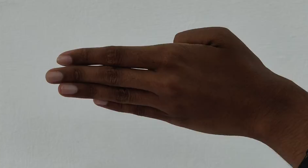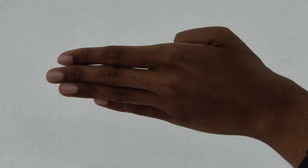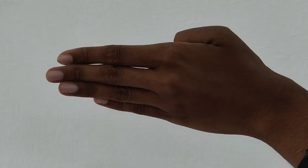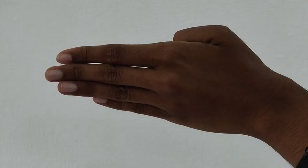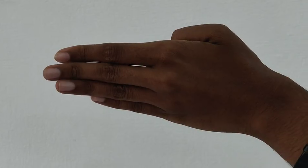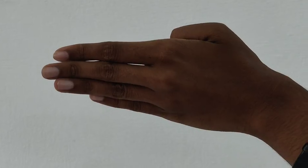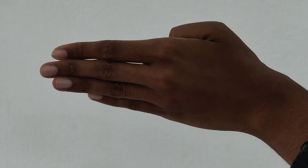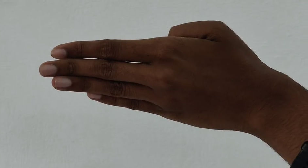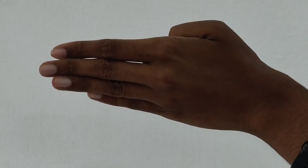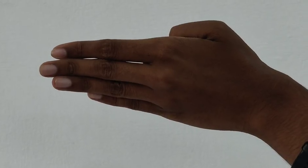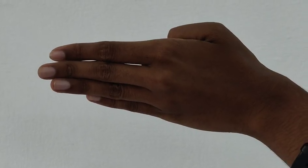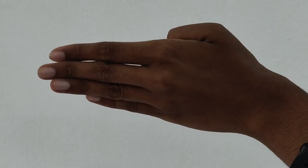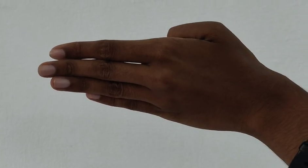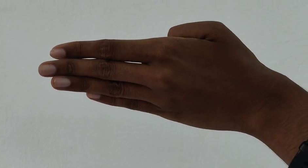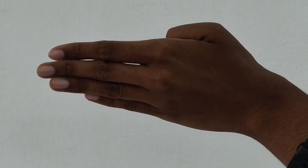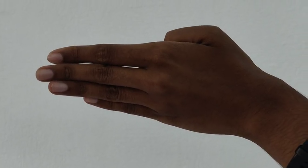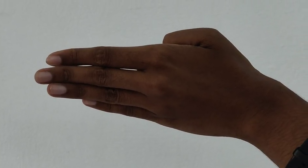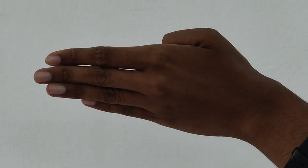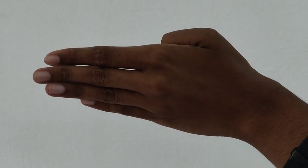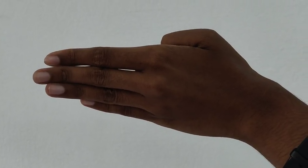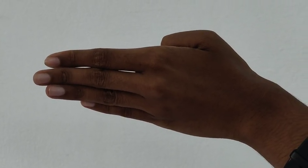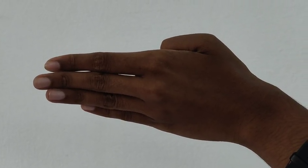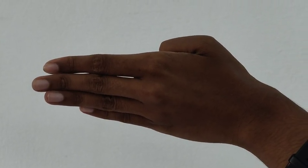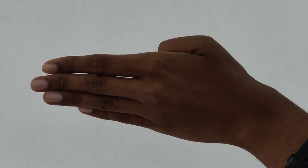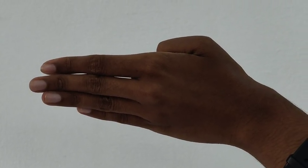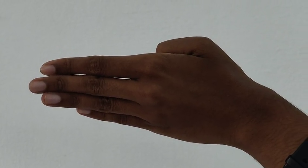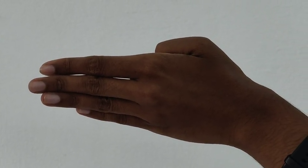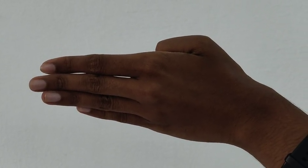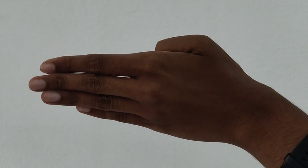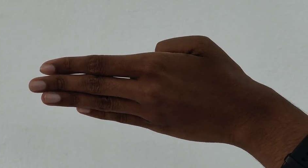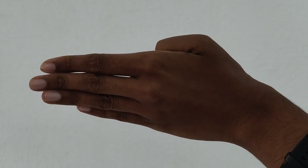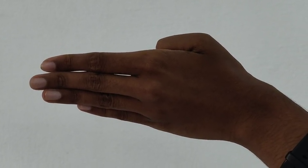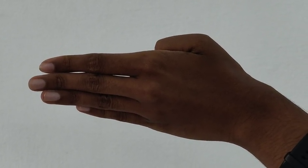അ